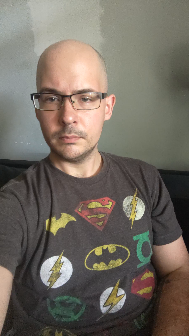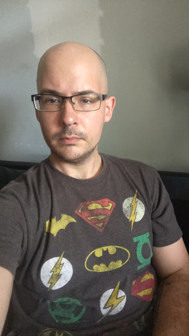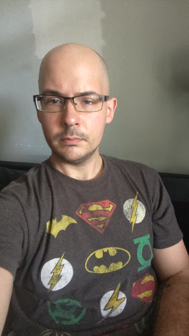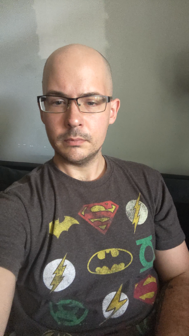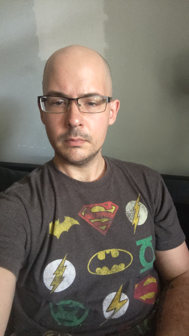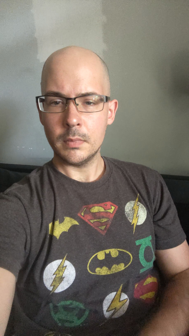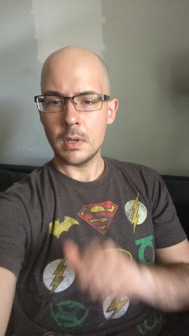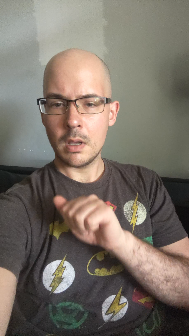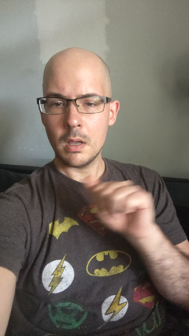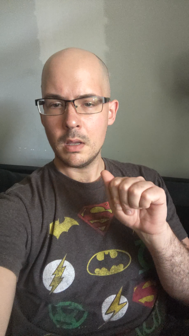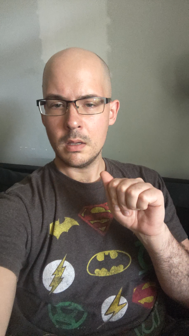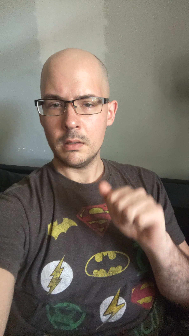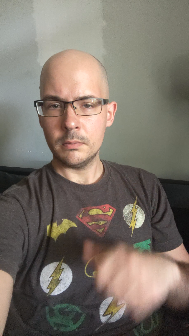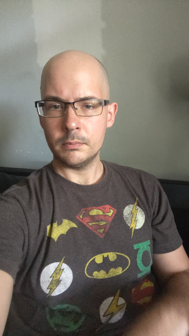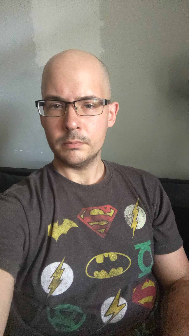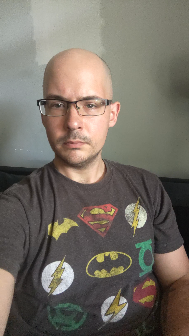a